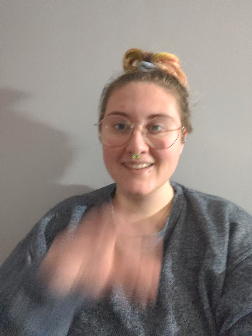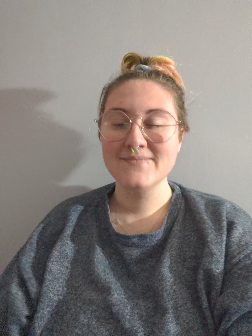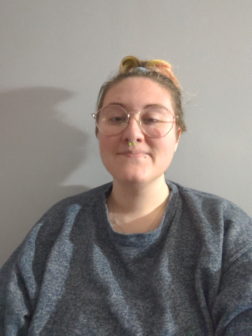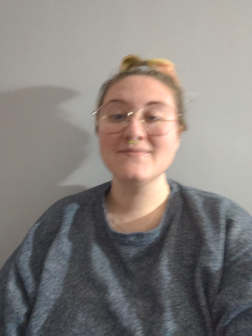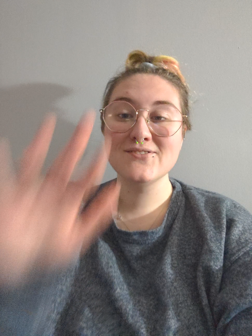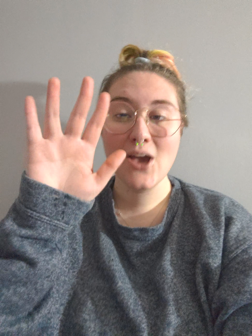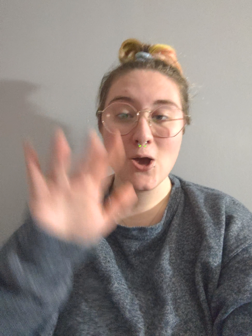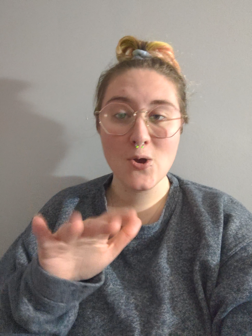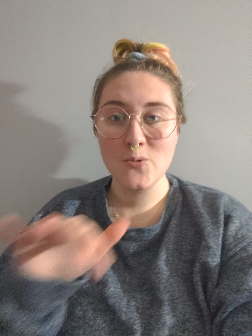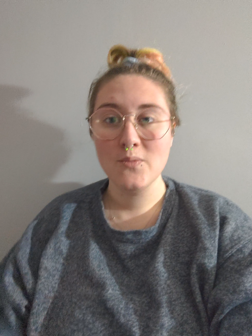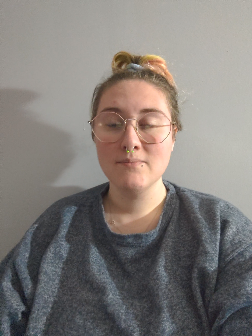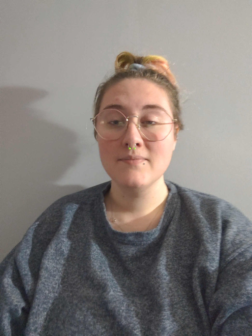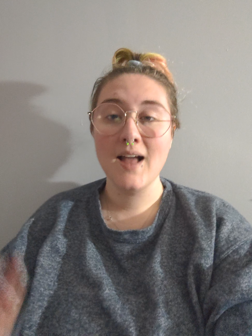snow